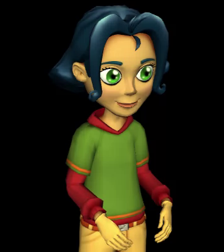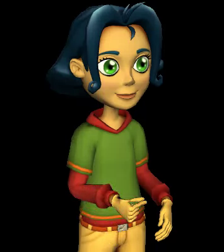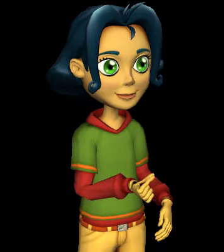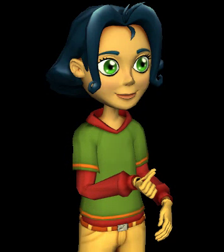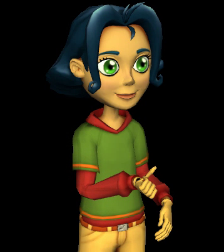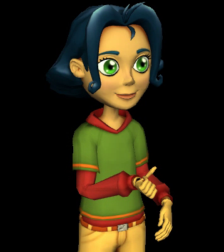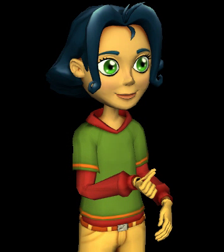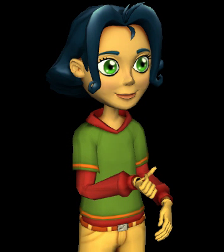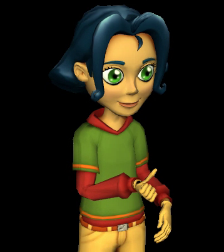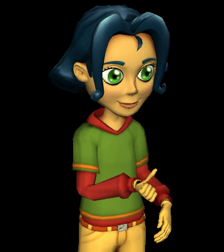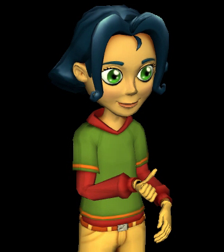مال